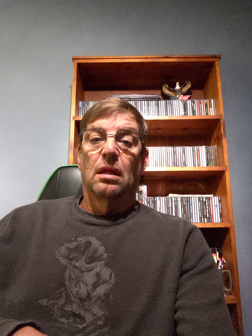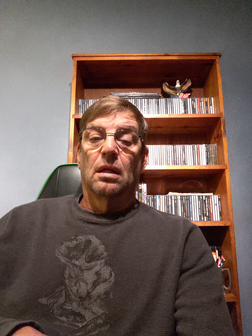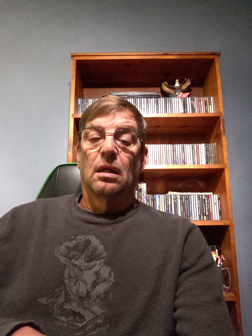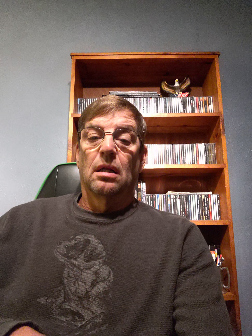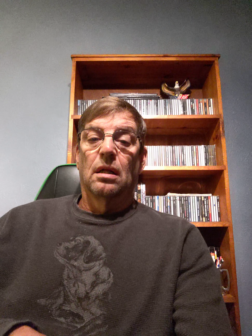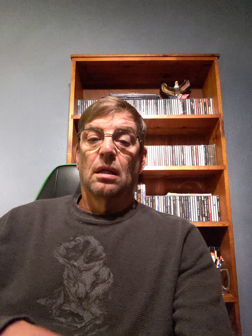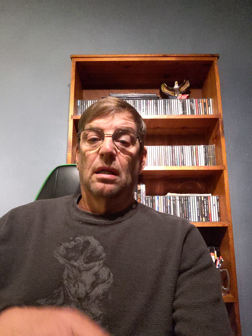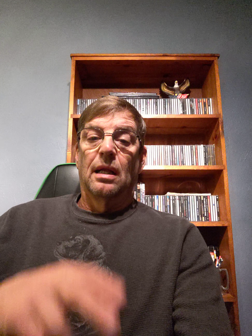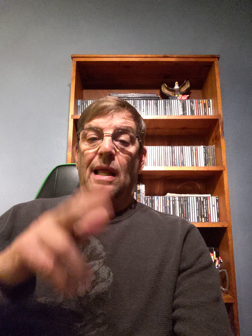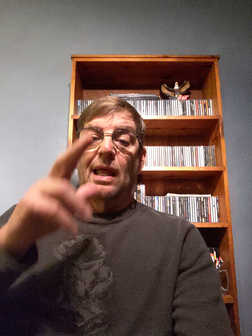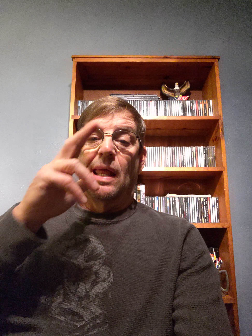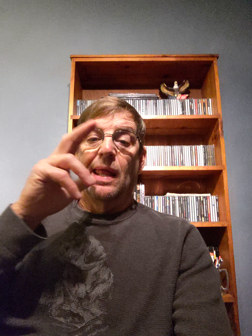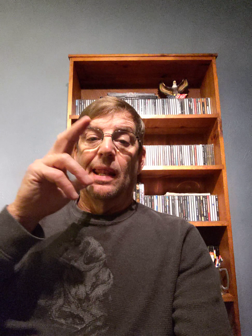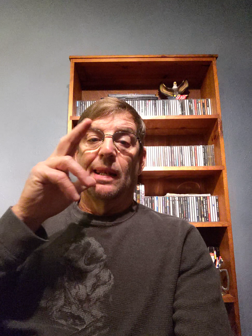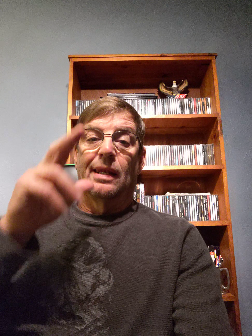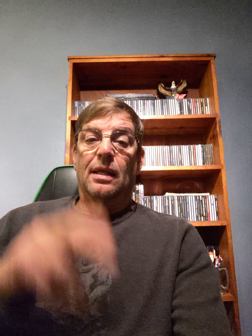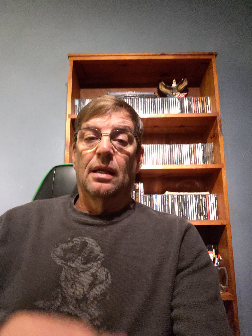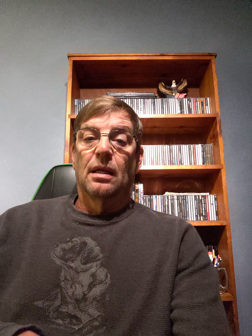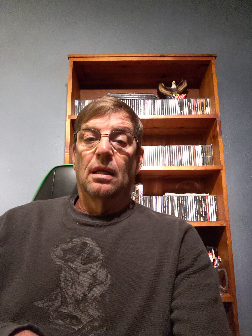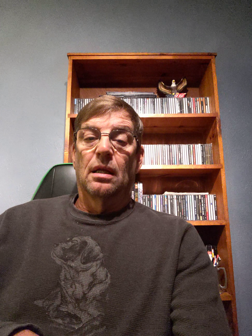hen